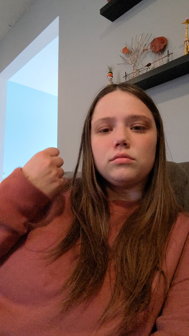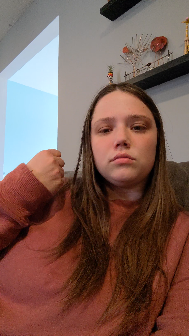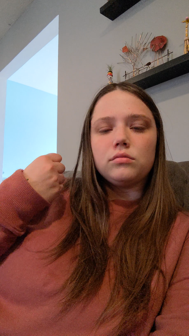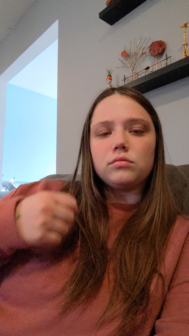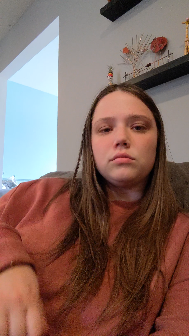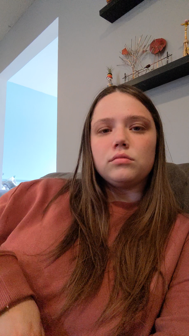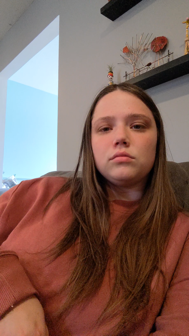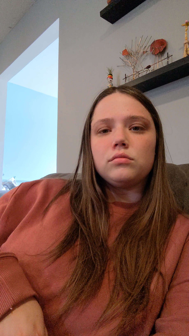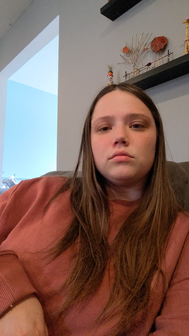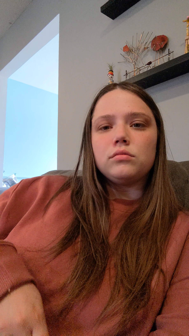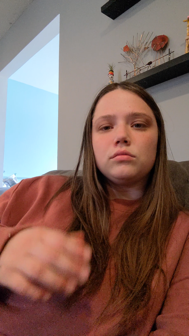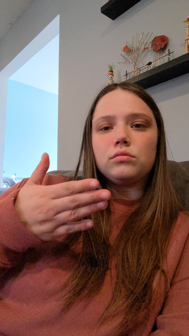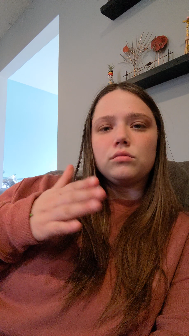share